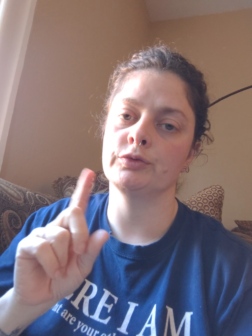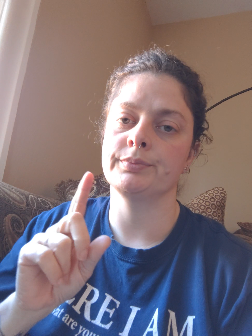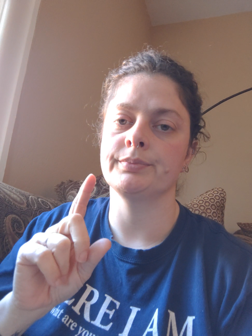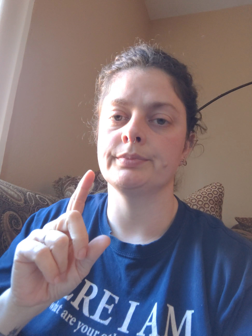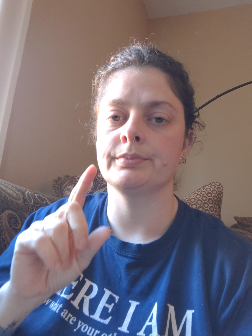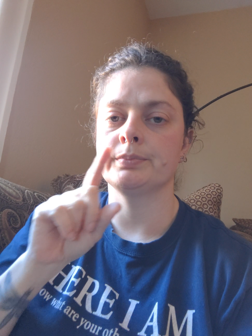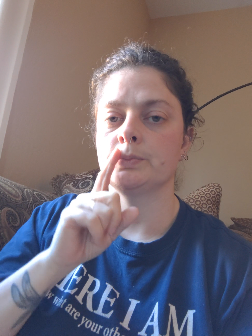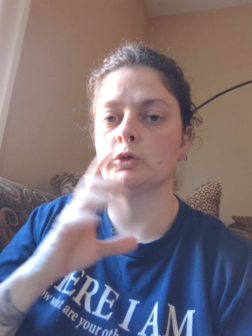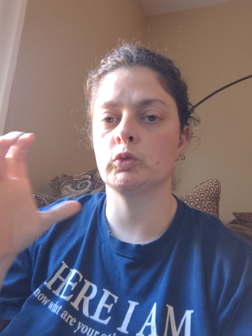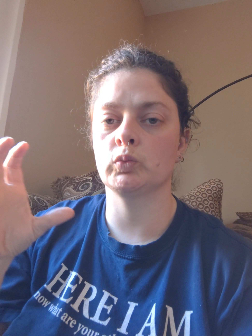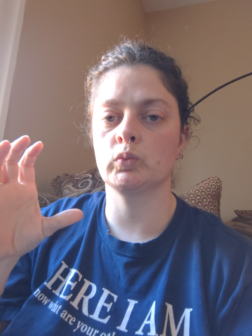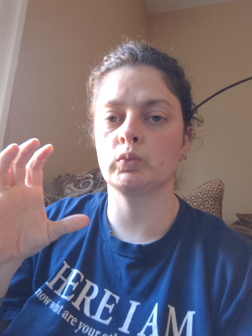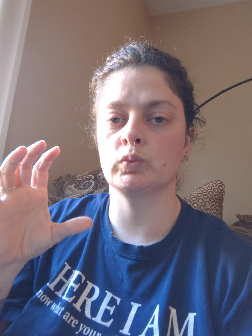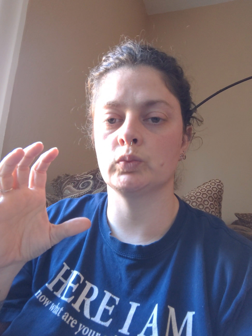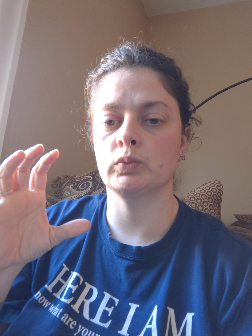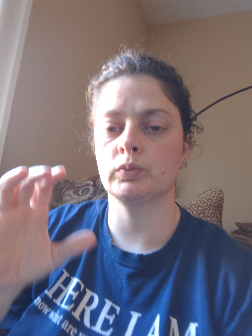balloon